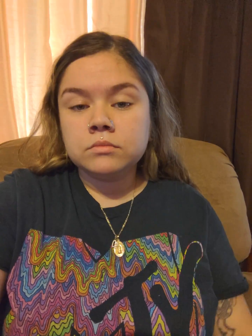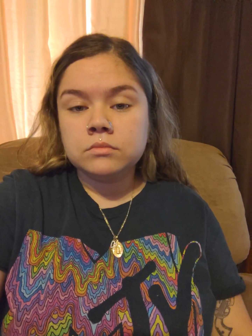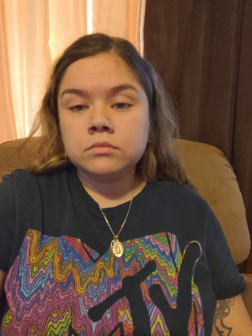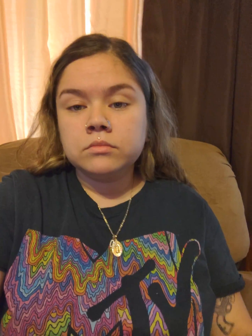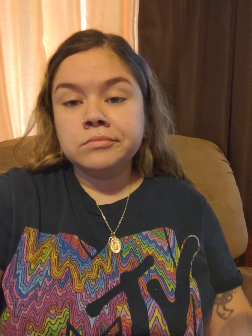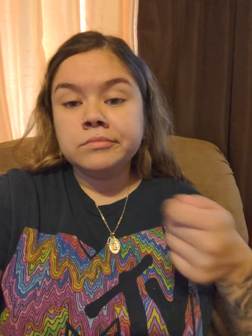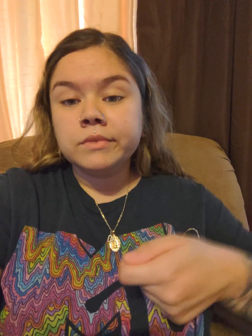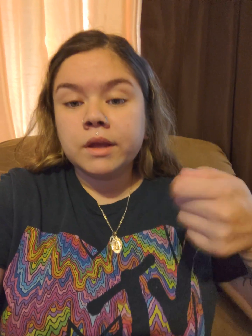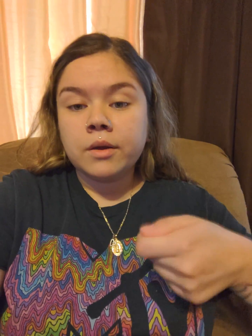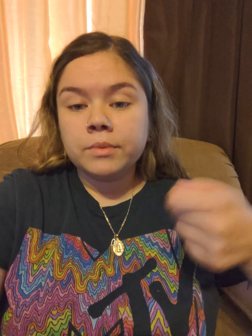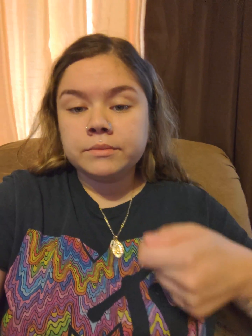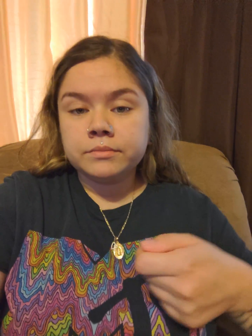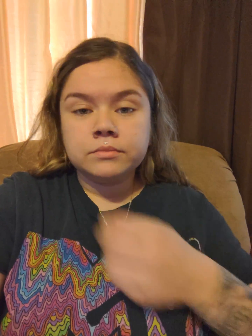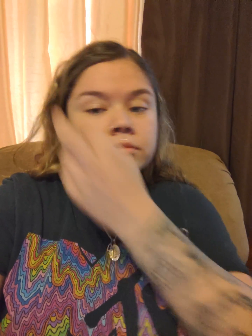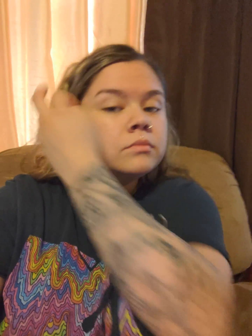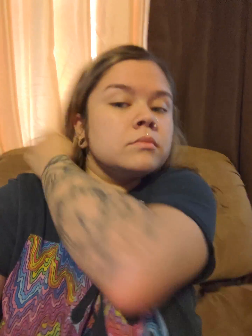cart